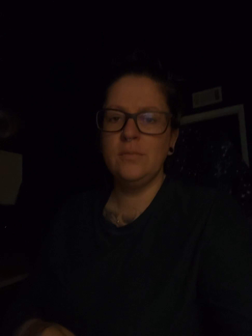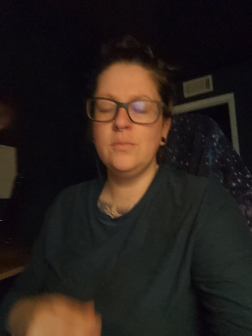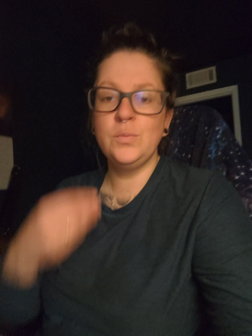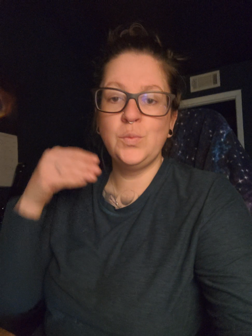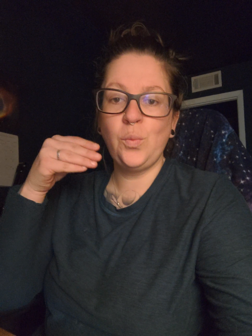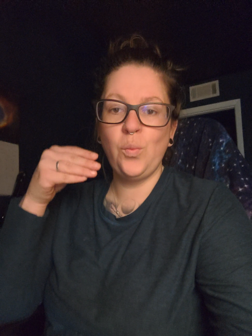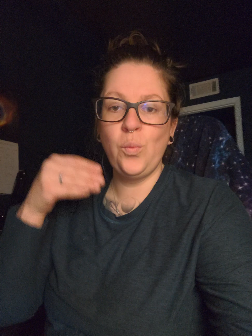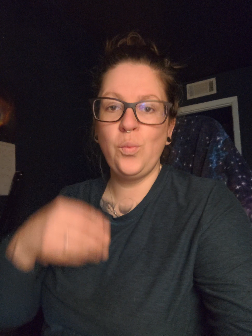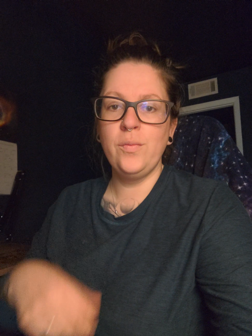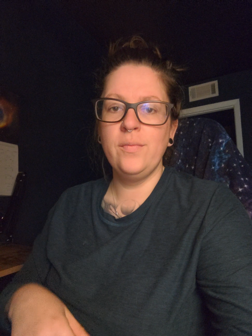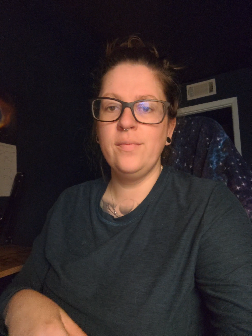store